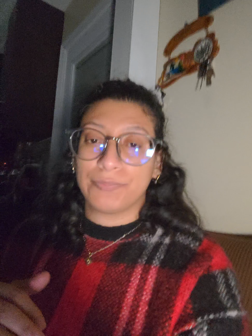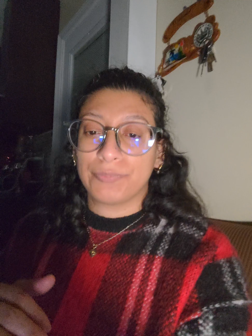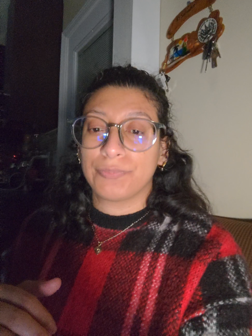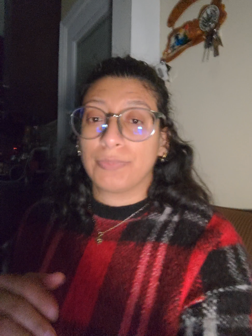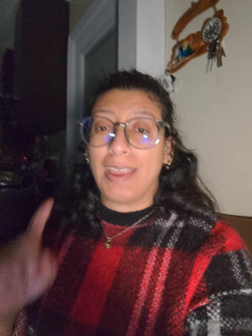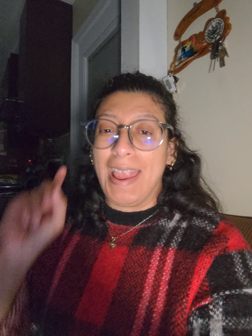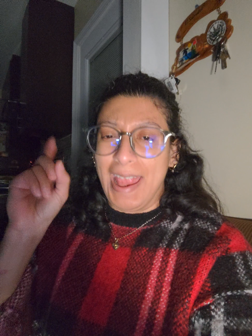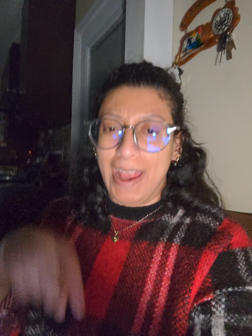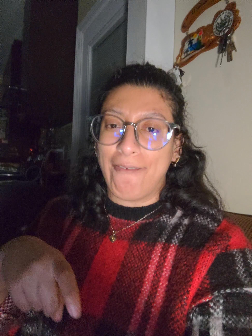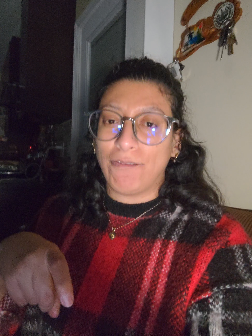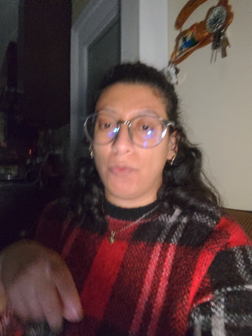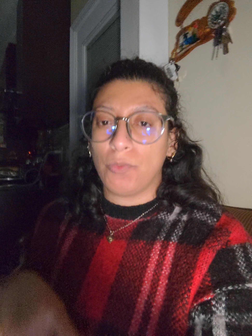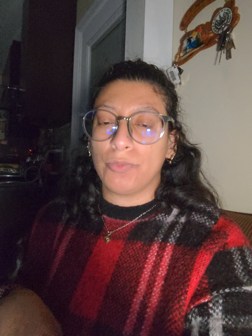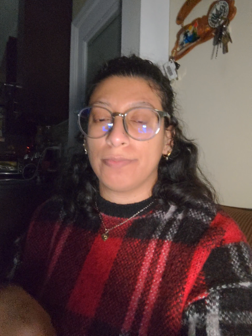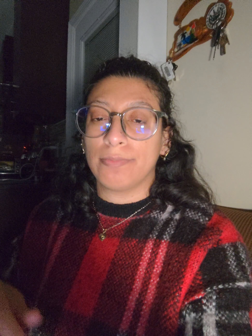have to